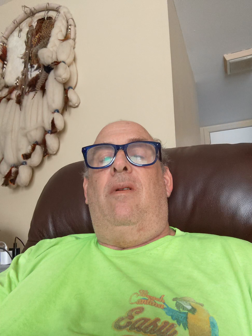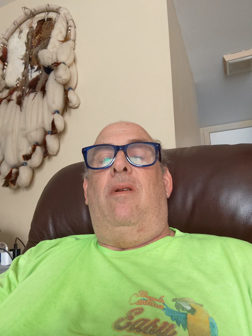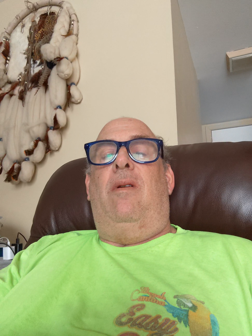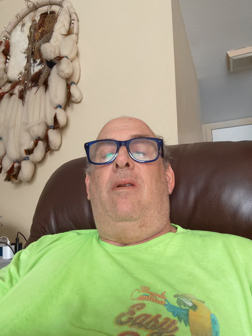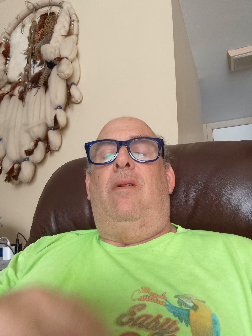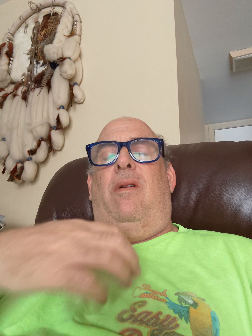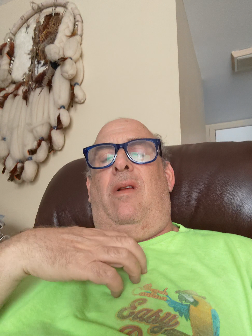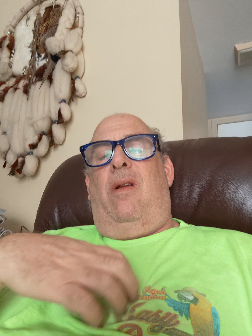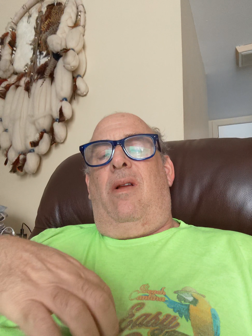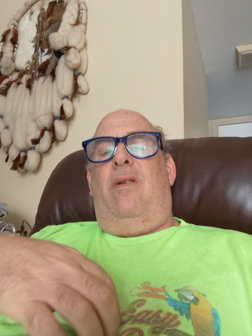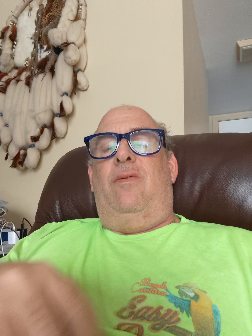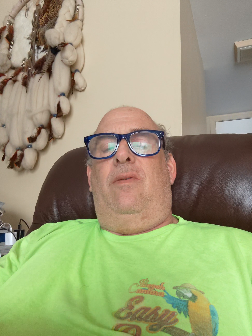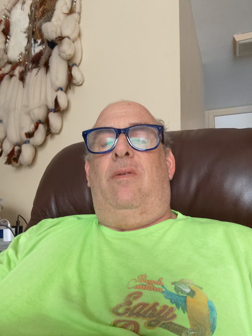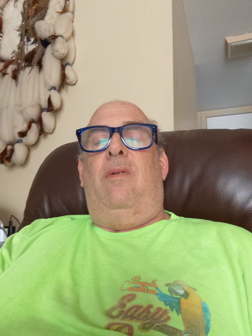hungry